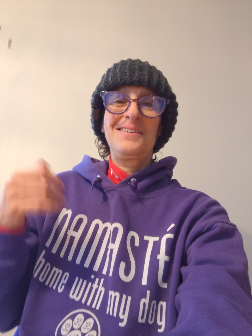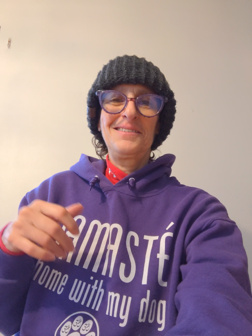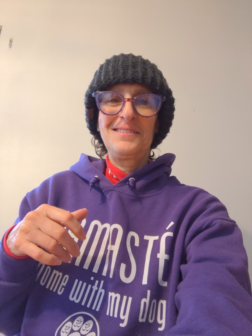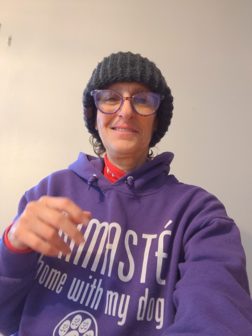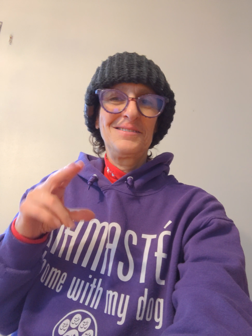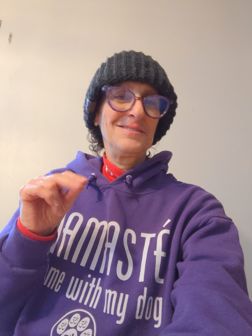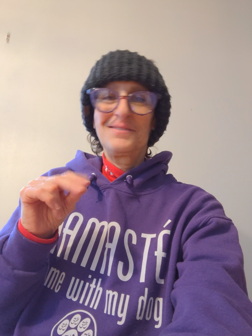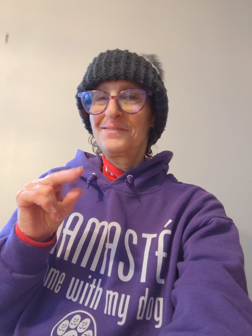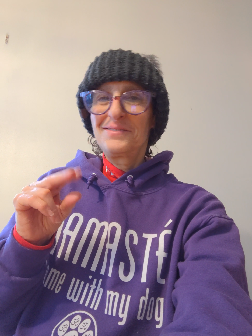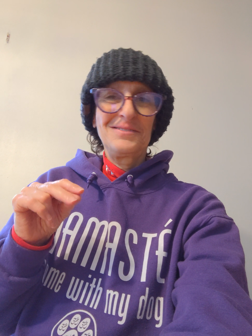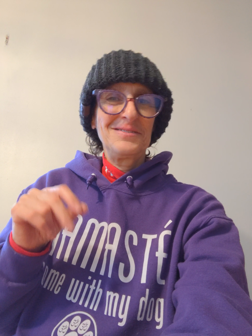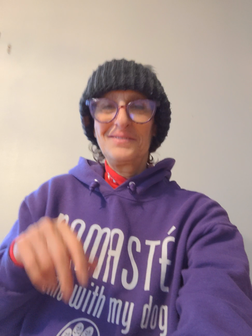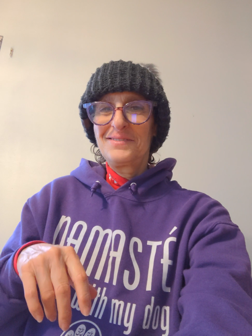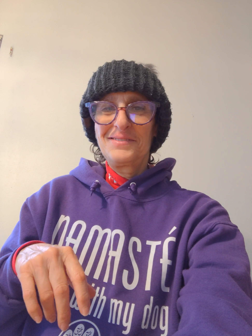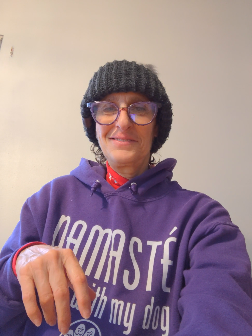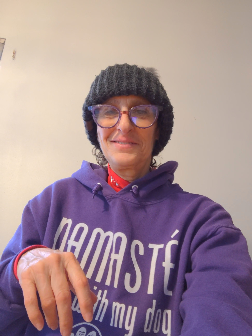no